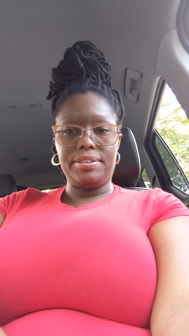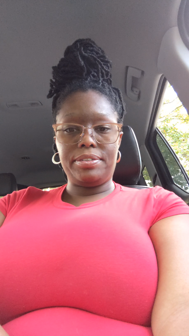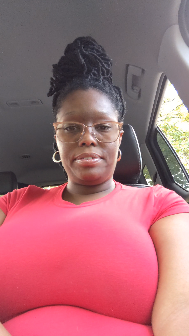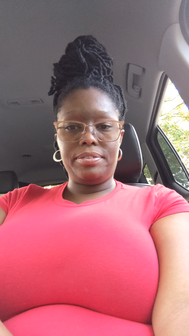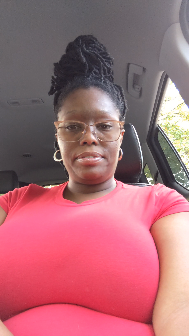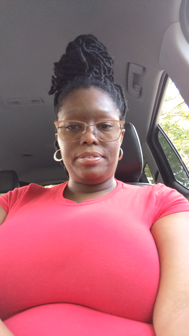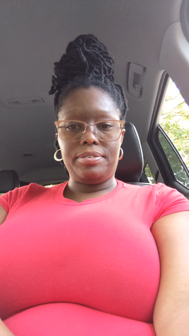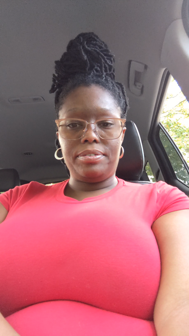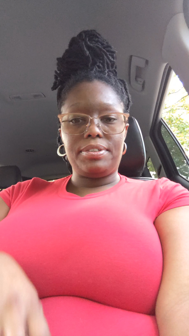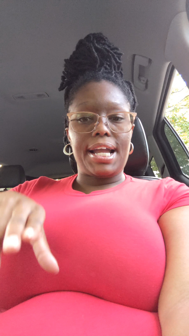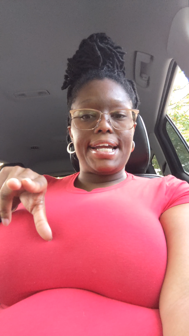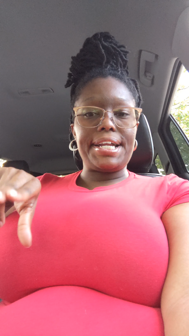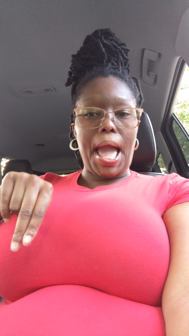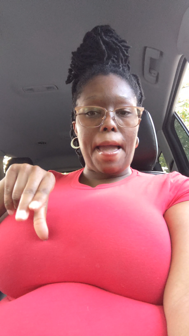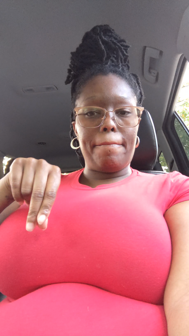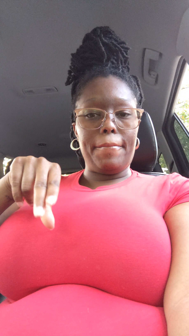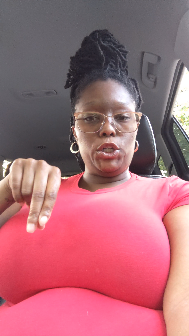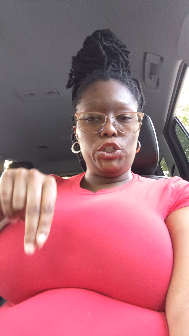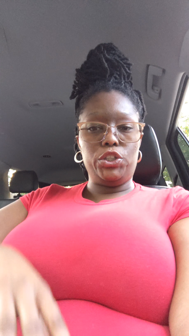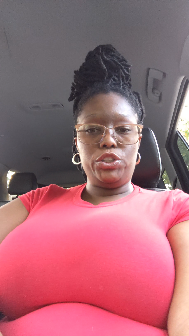diaper